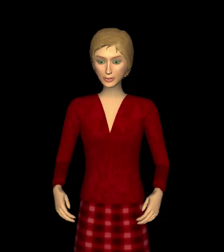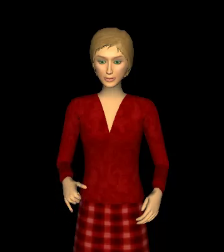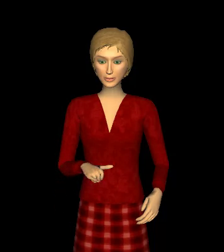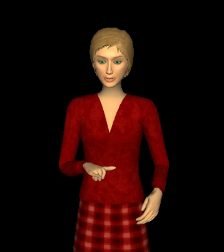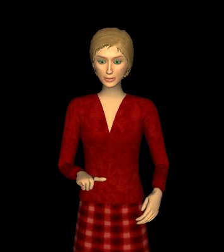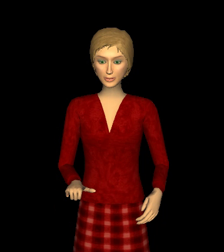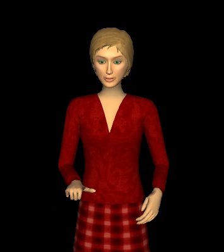أبدا